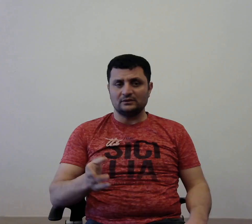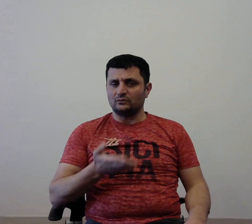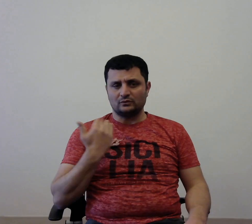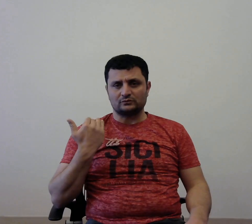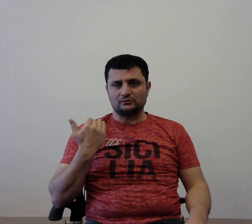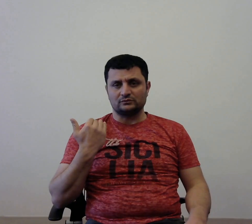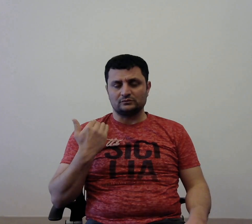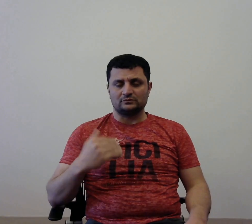yox